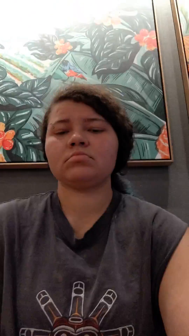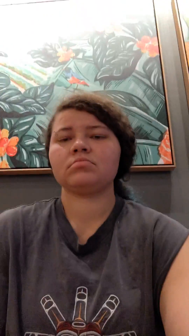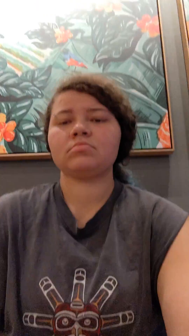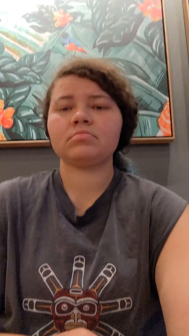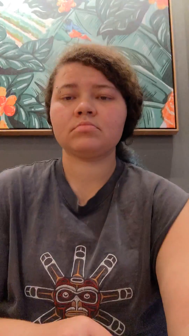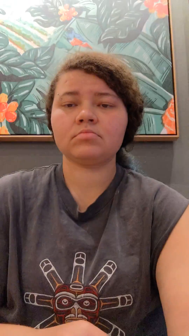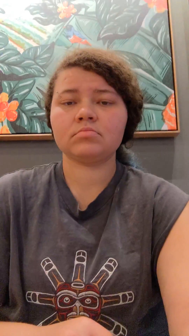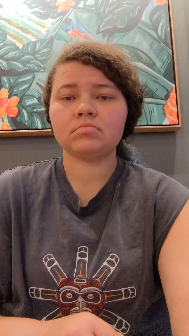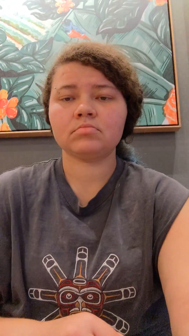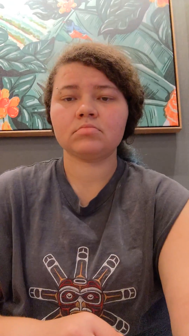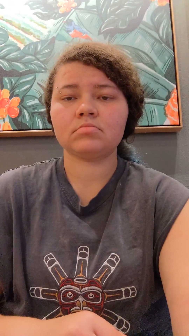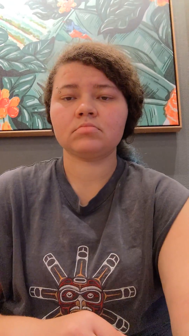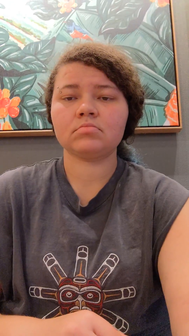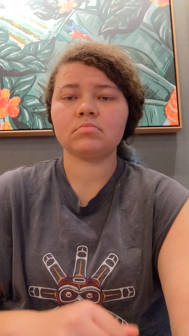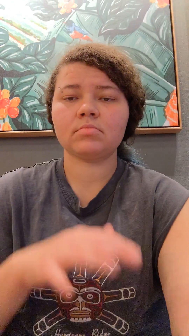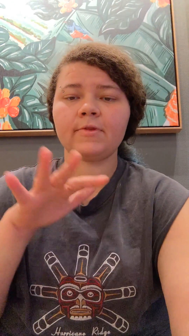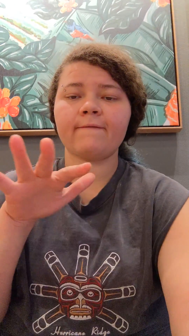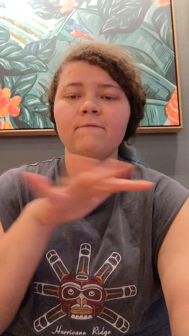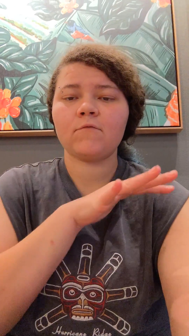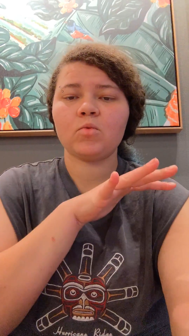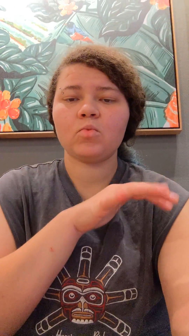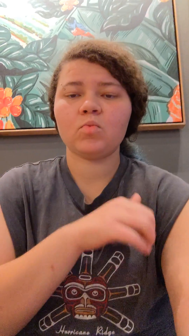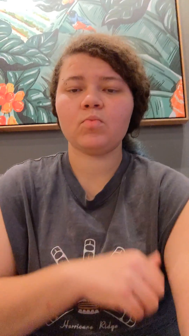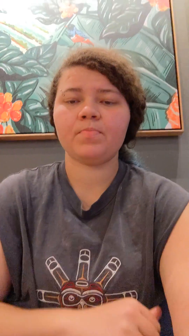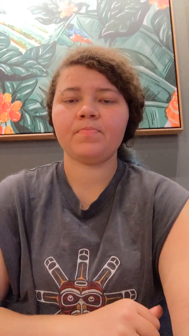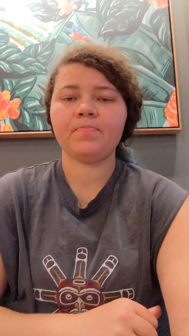full